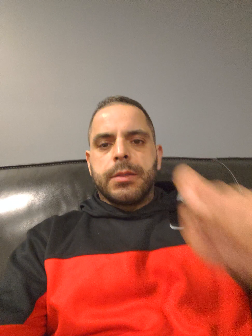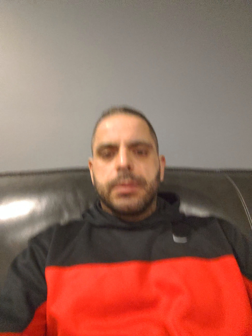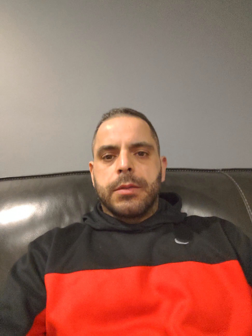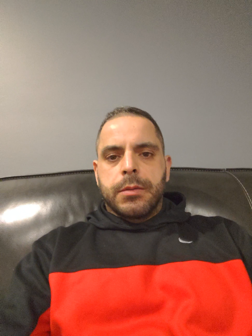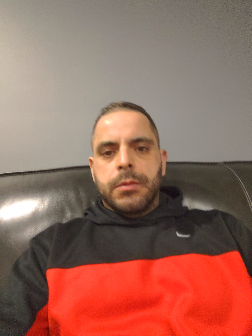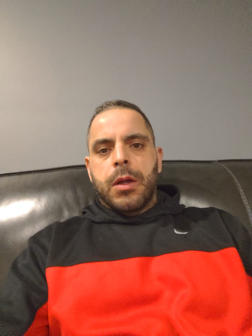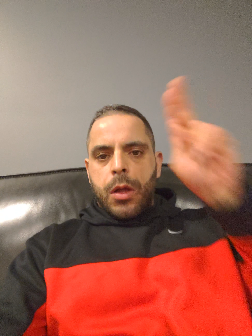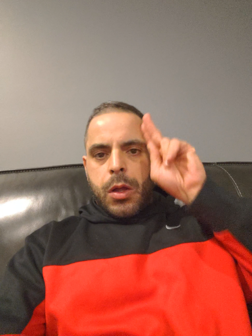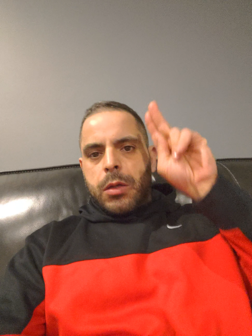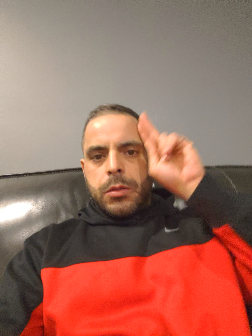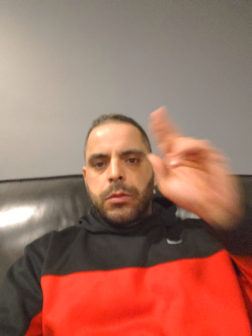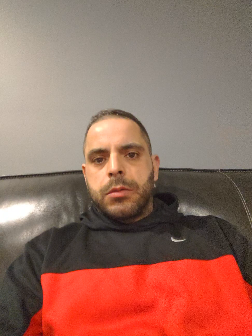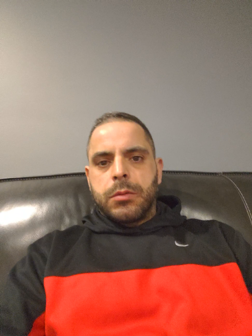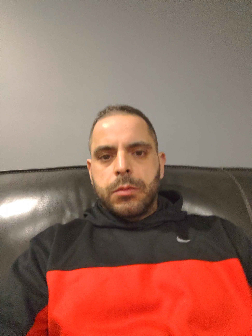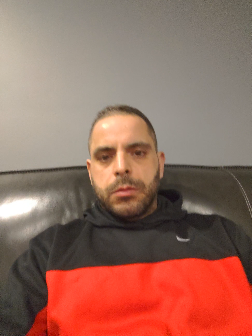uncle